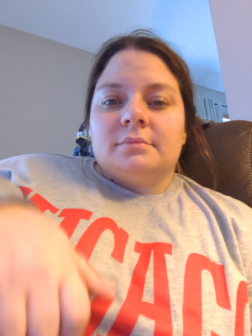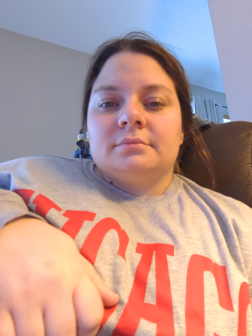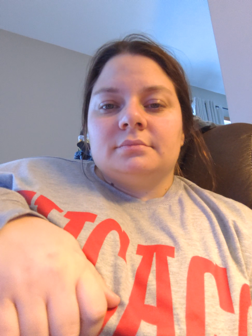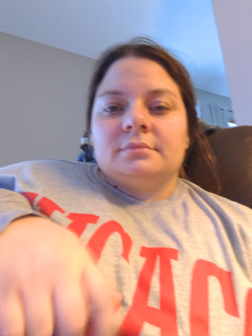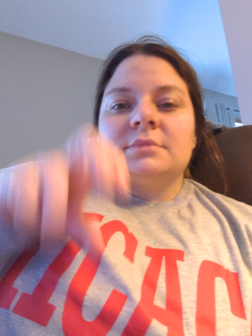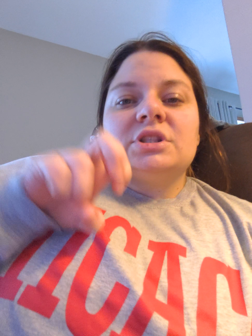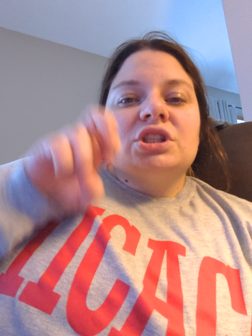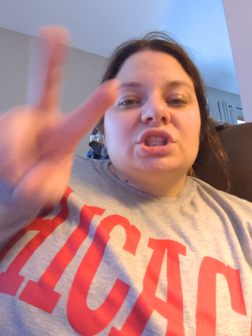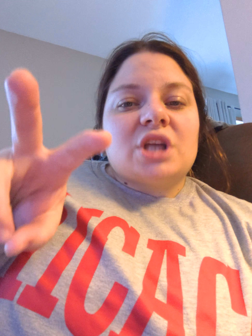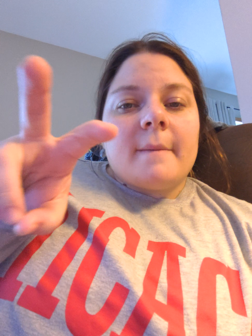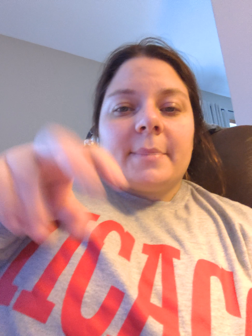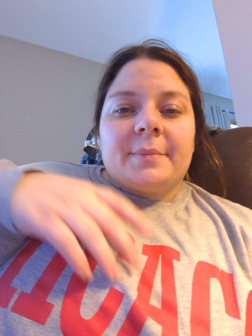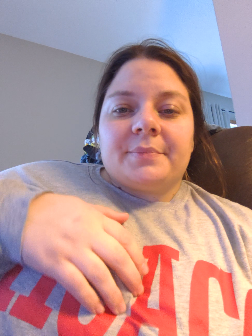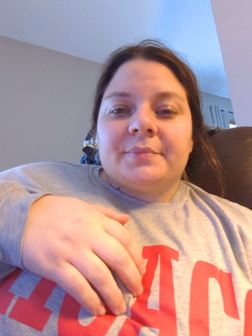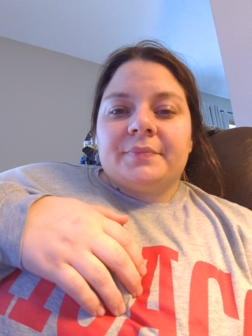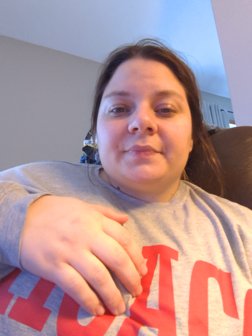jump